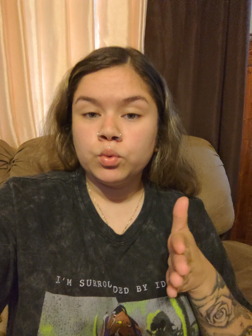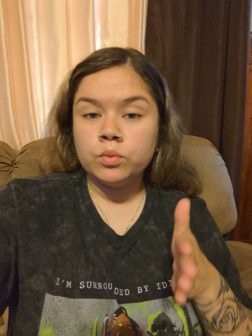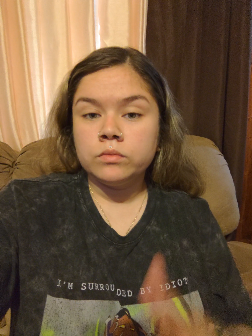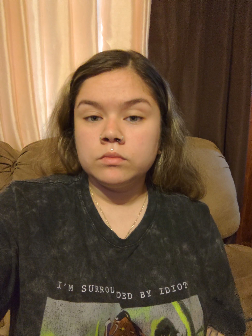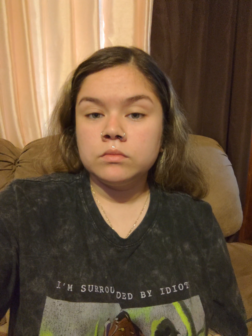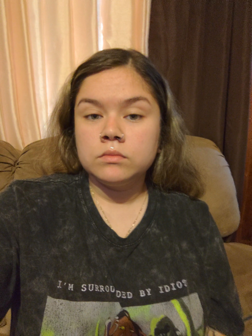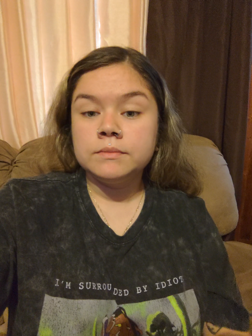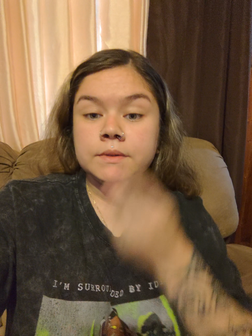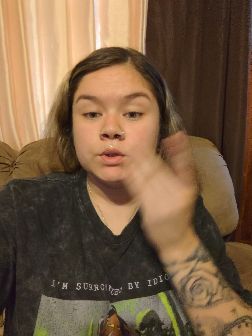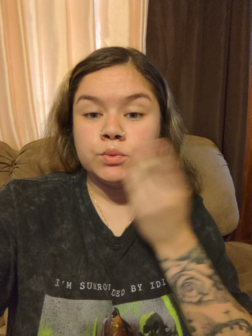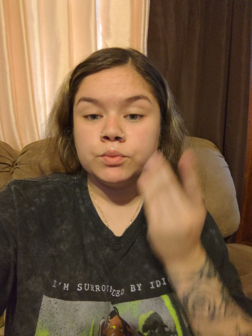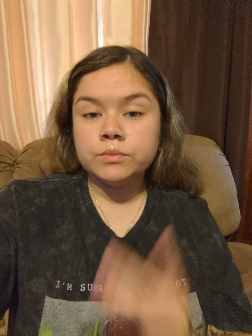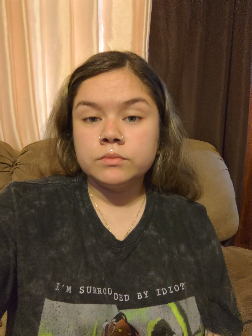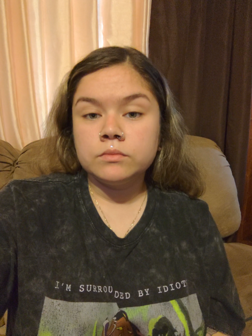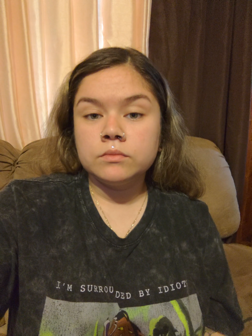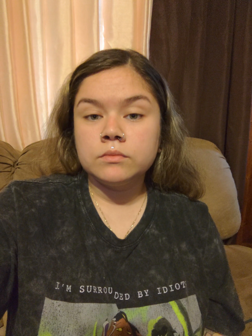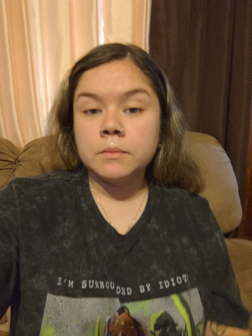dinner